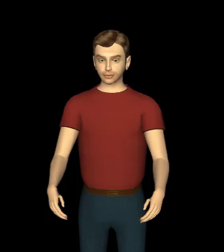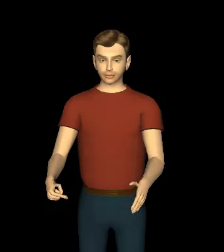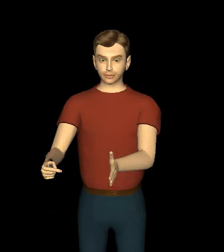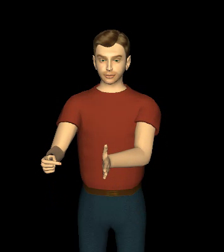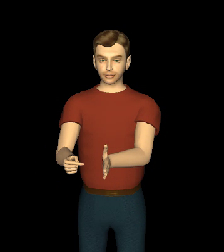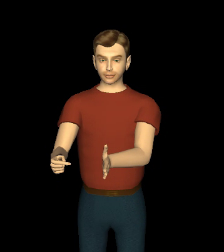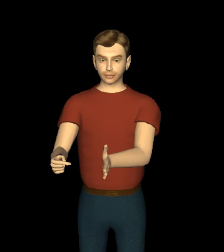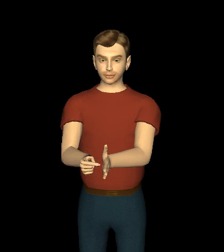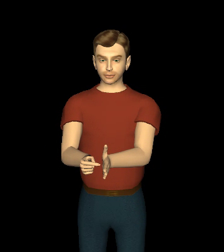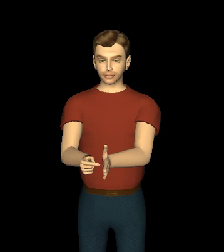متى